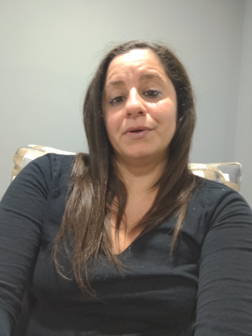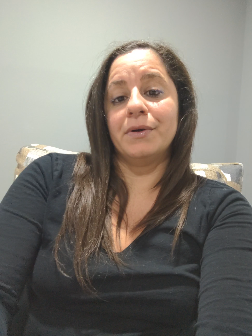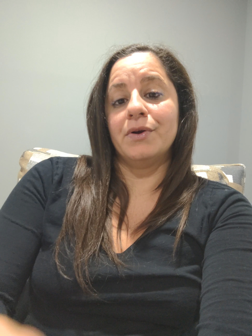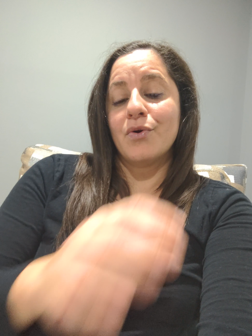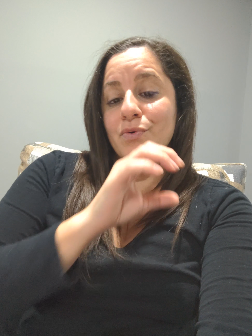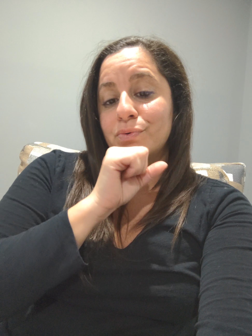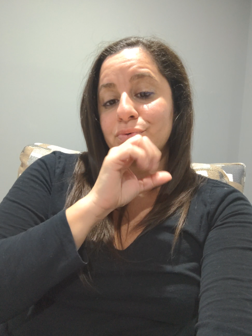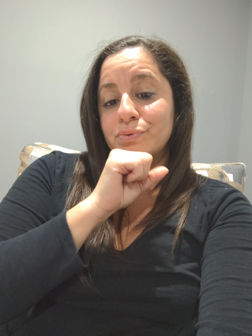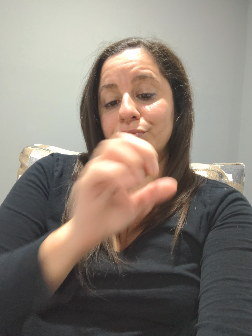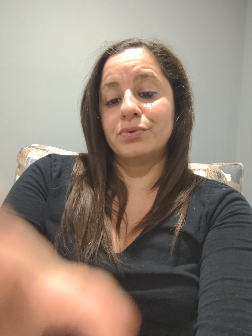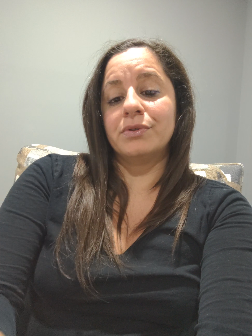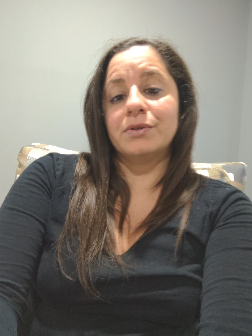orange